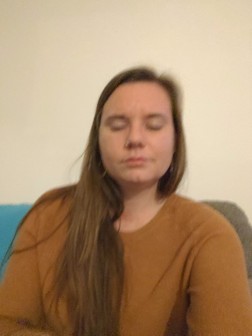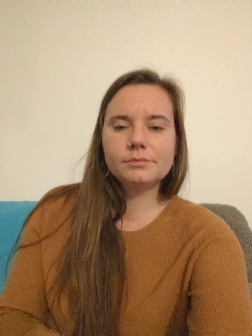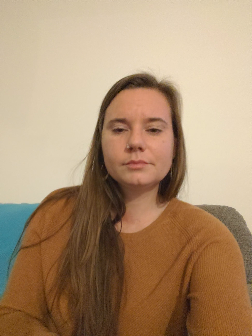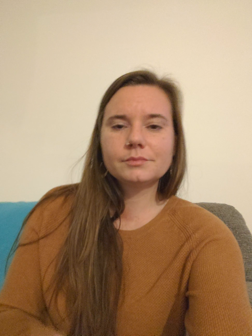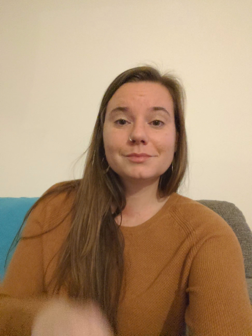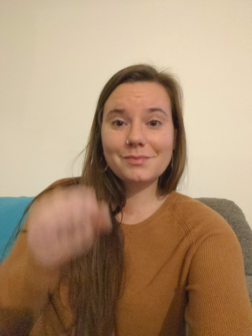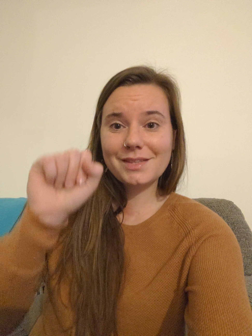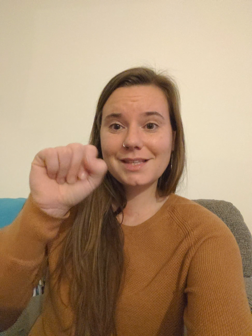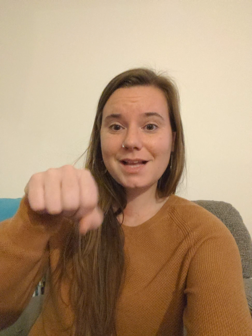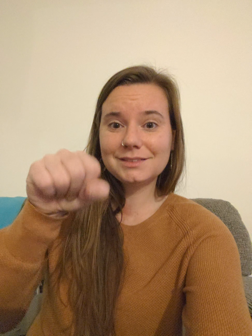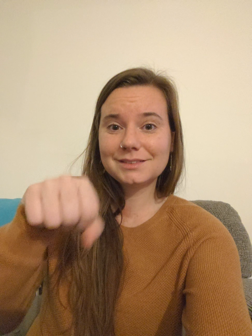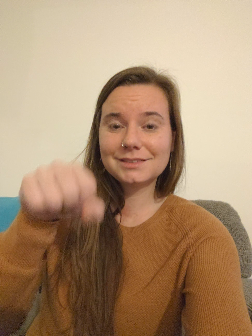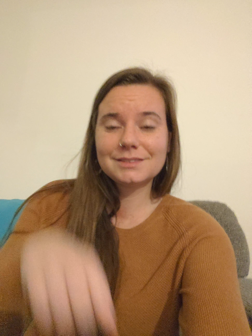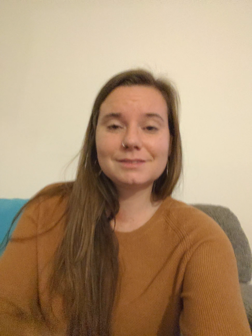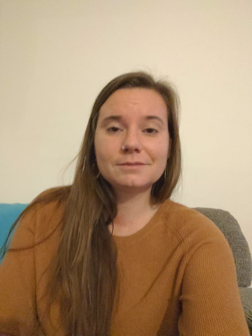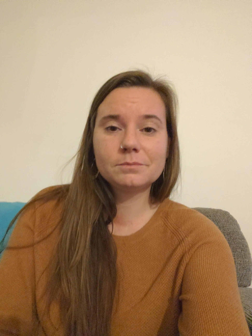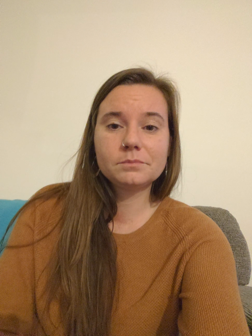yes